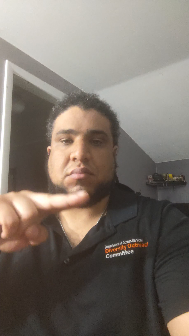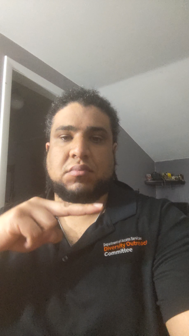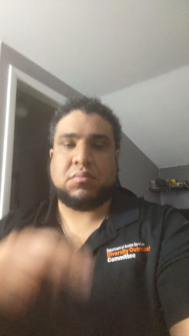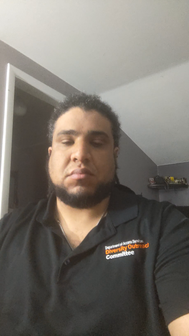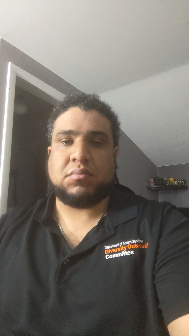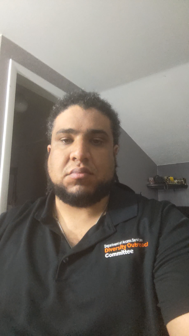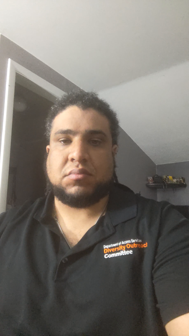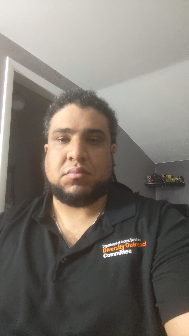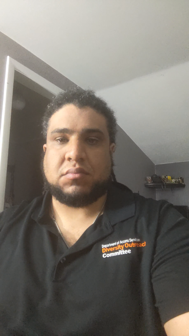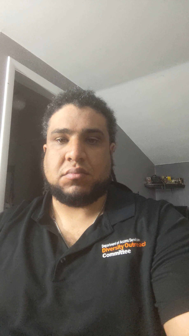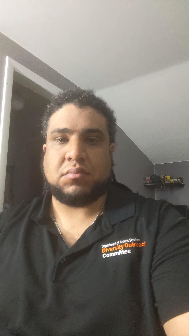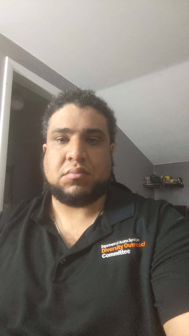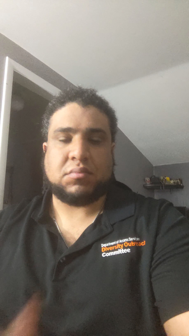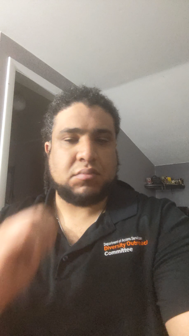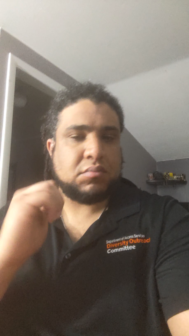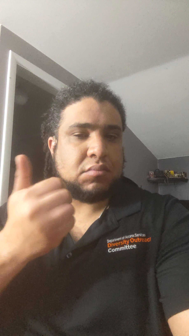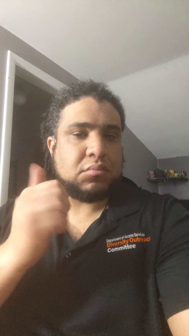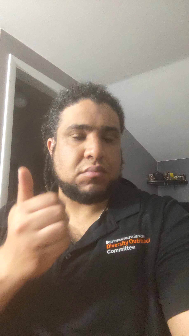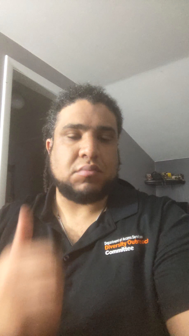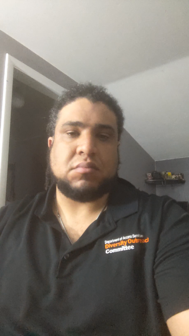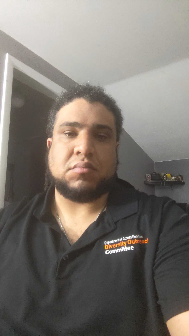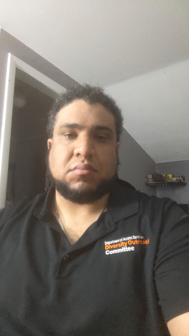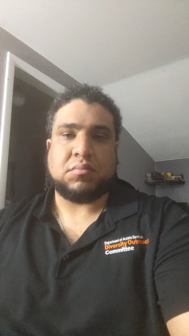how